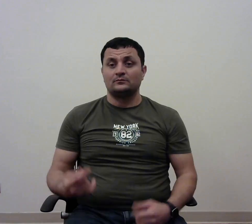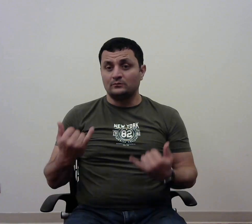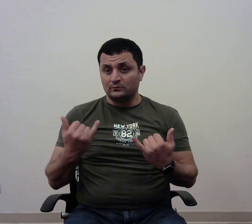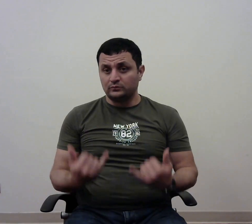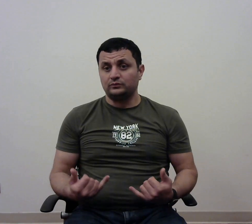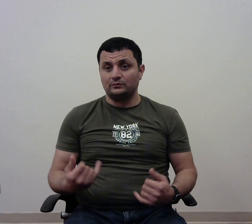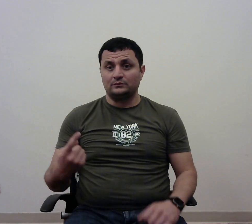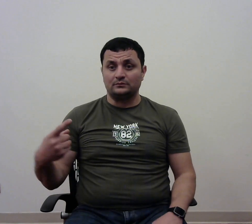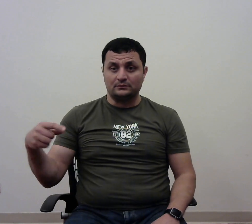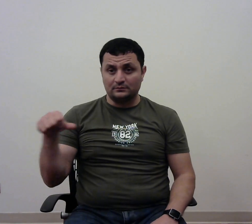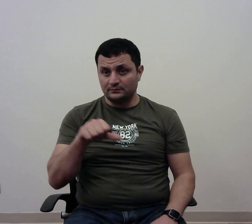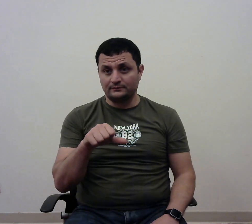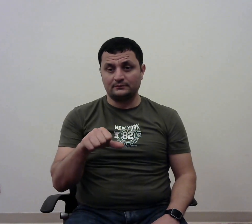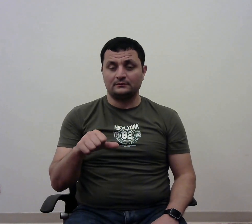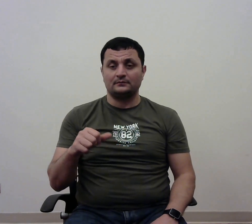bu həftə